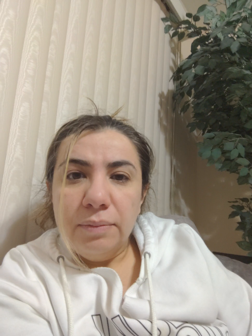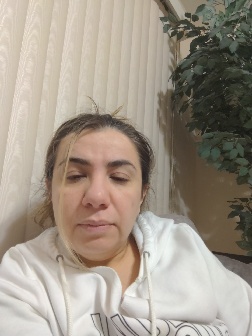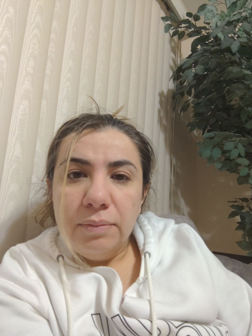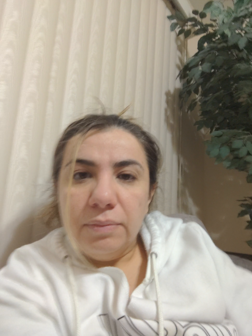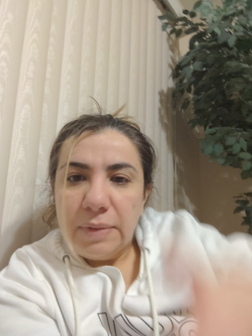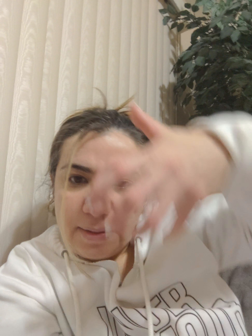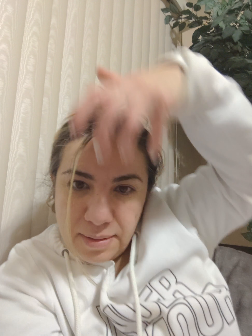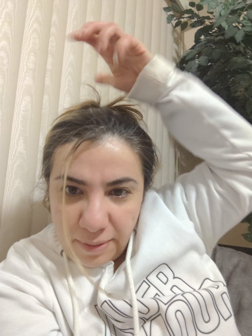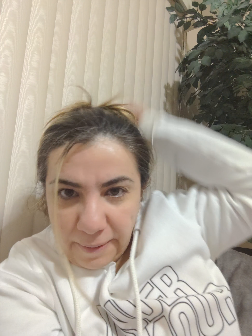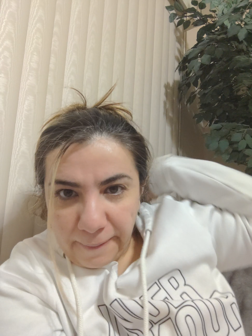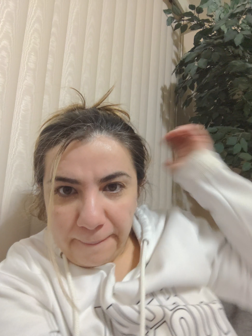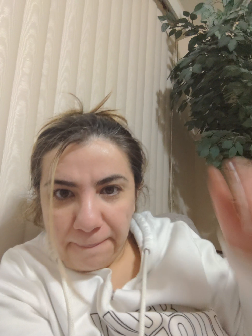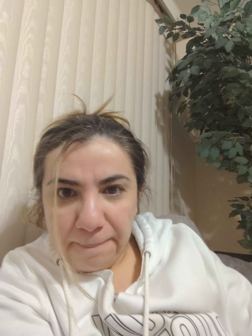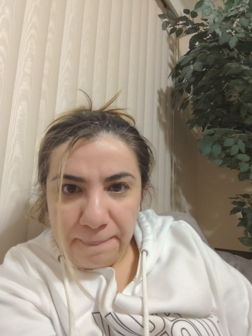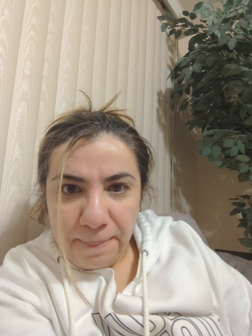lion